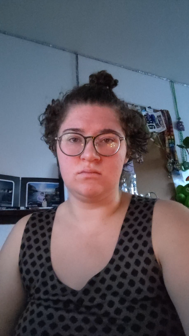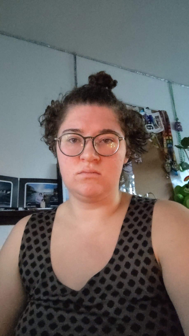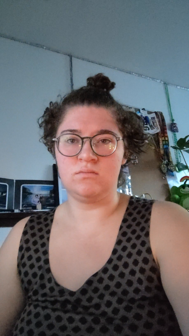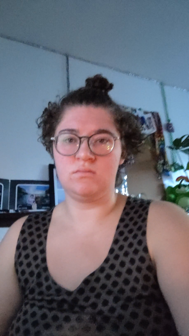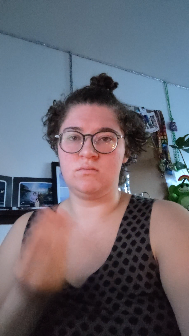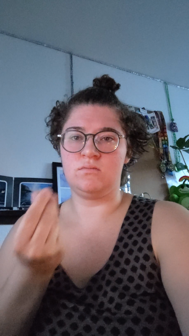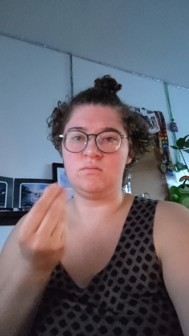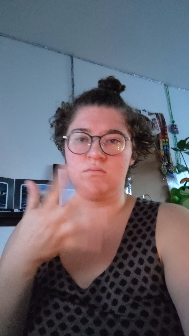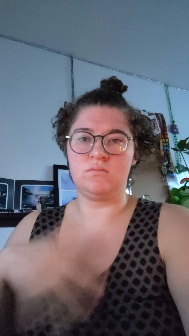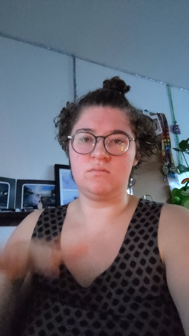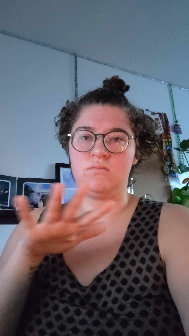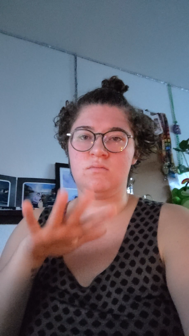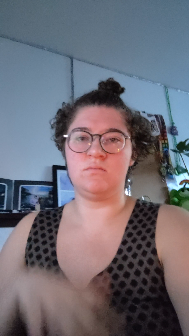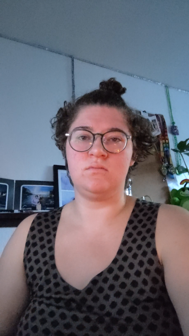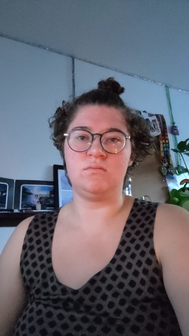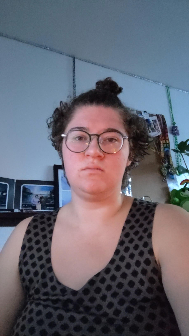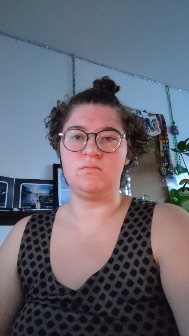garden